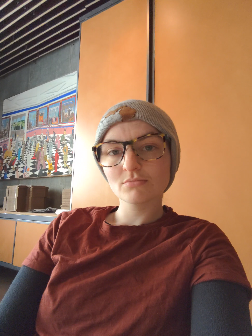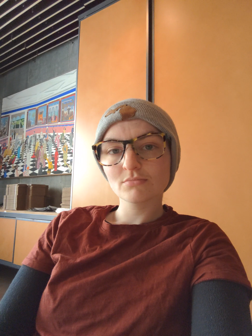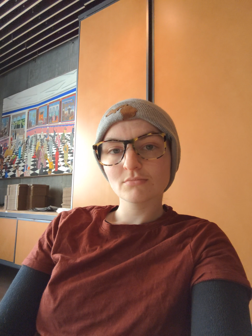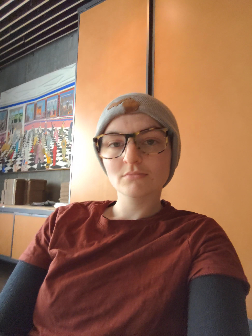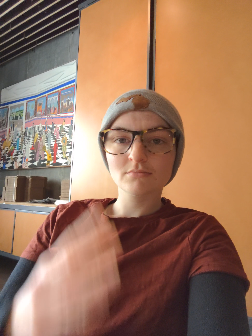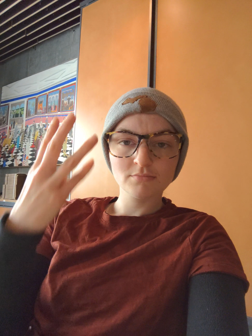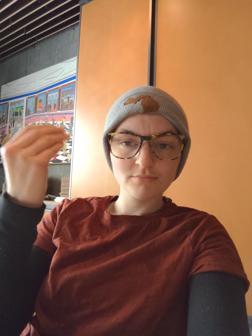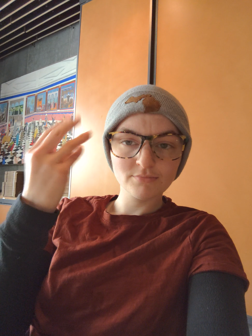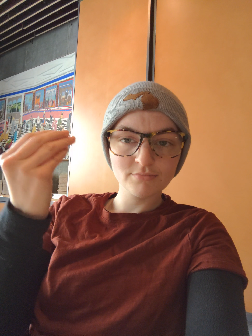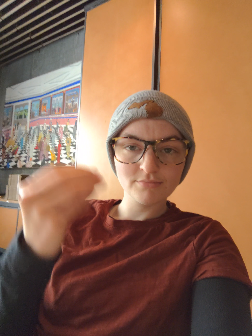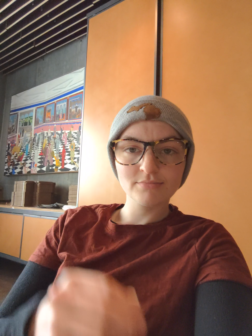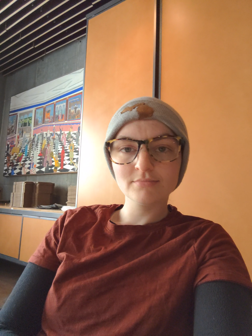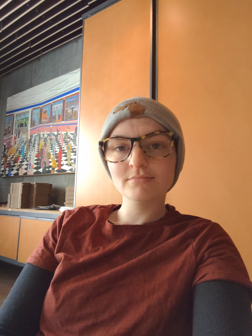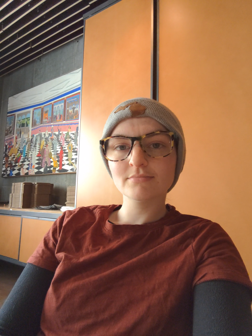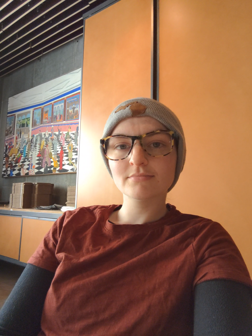outside